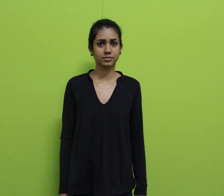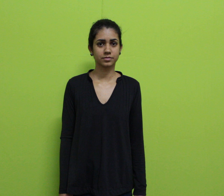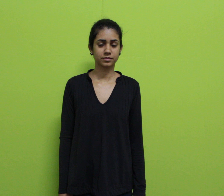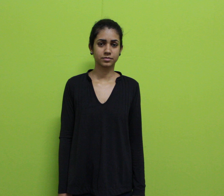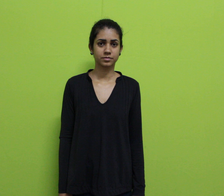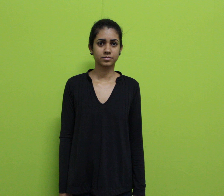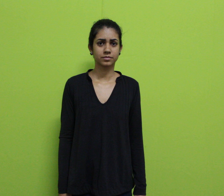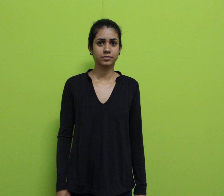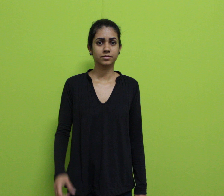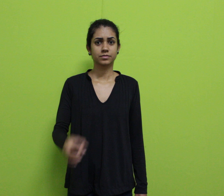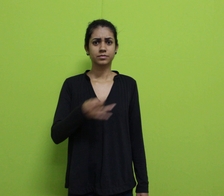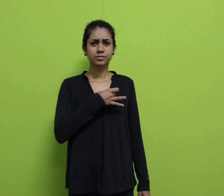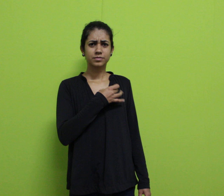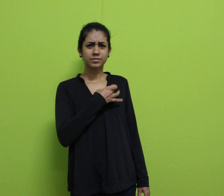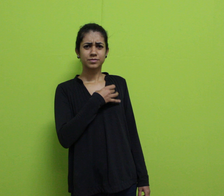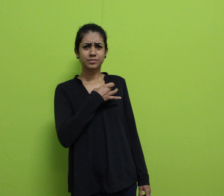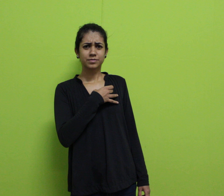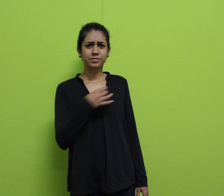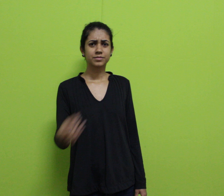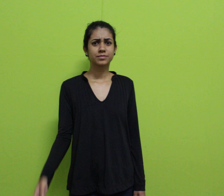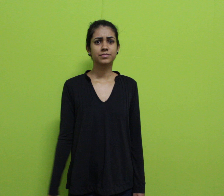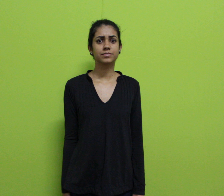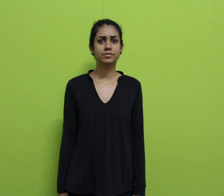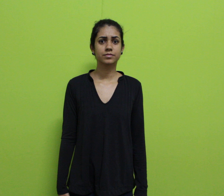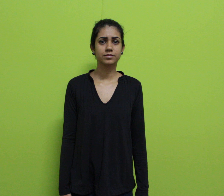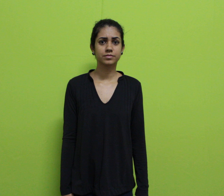medo